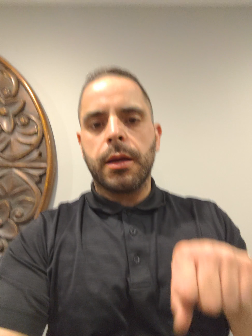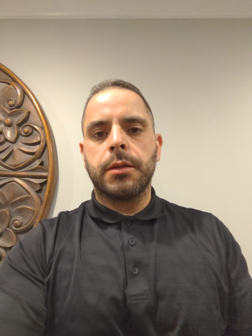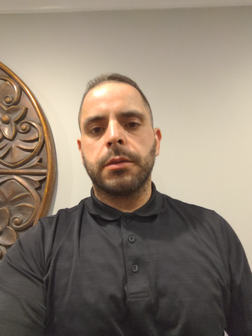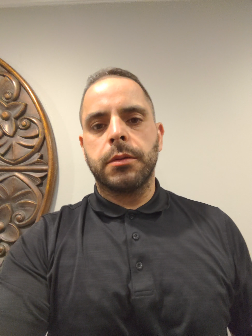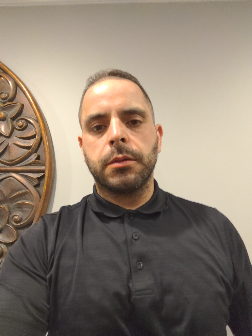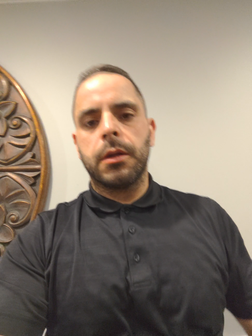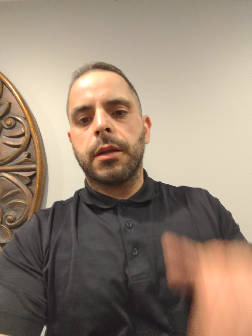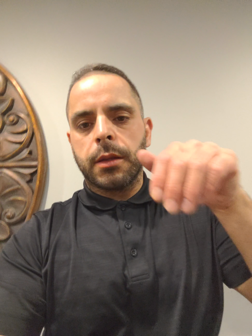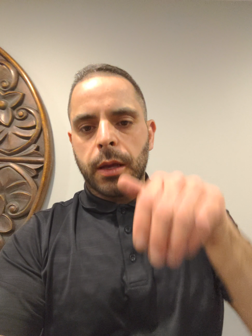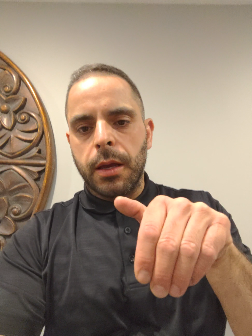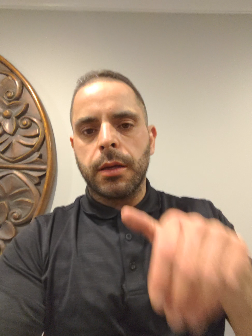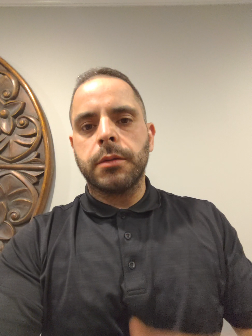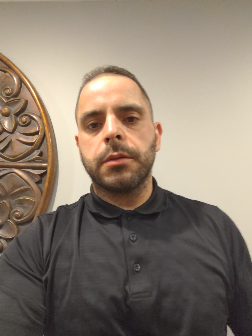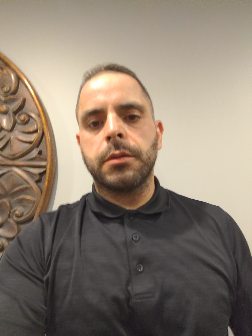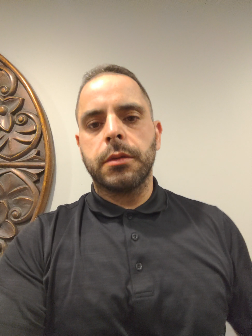night